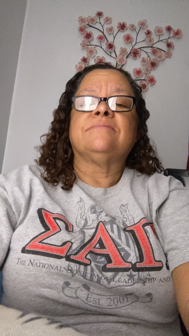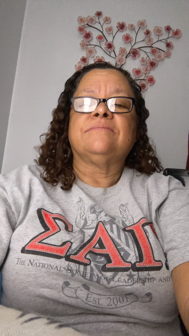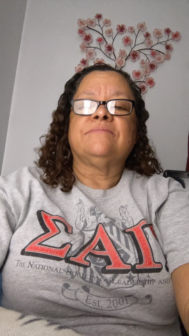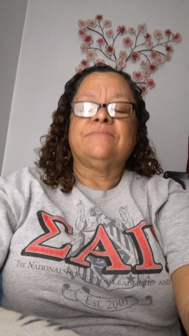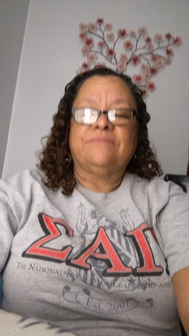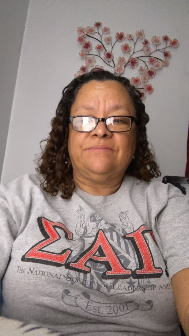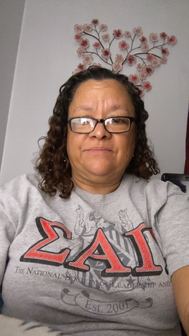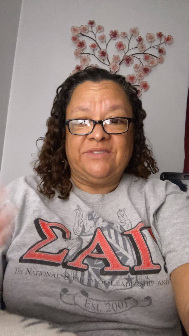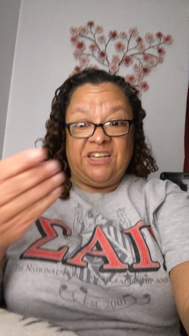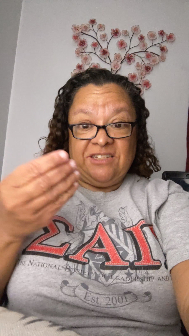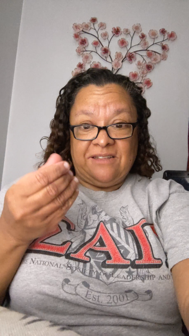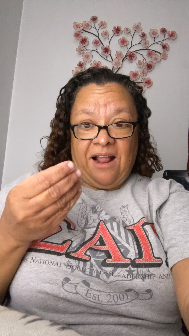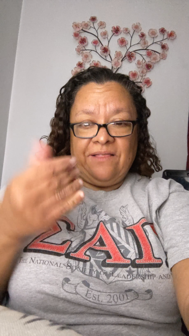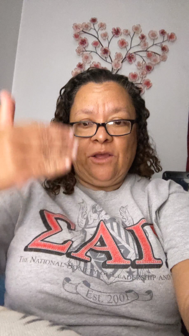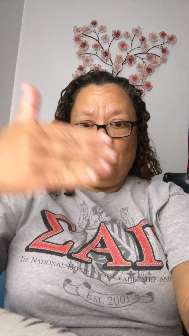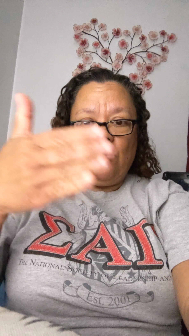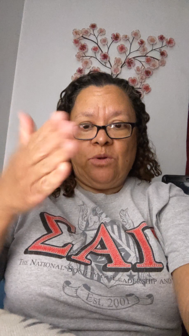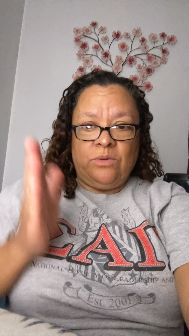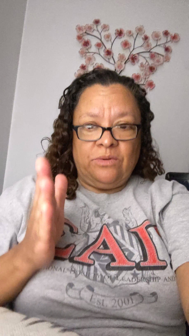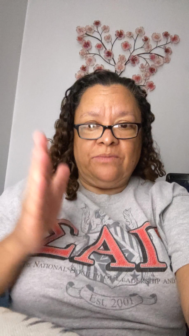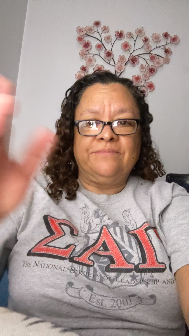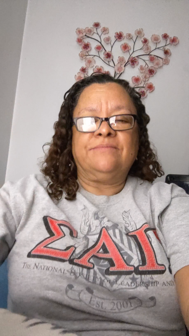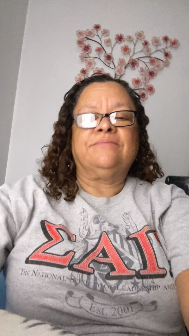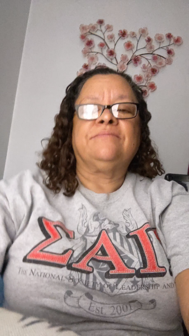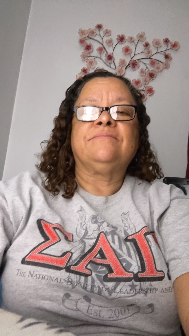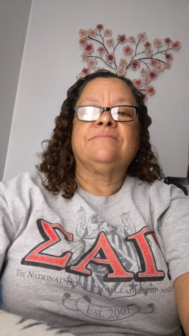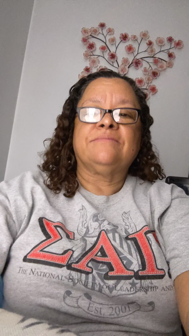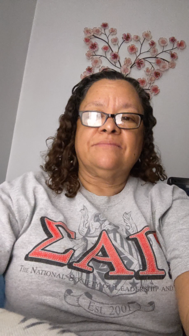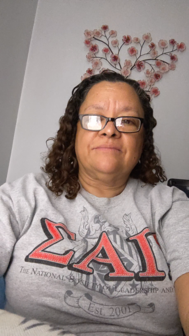sandbox